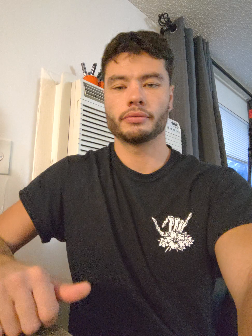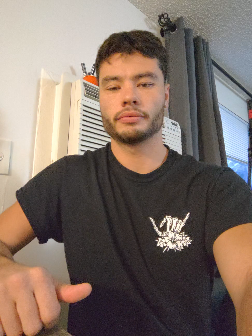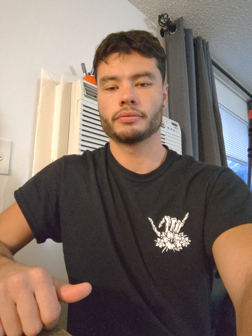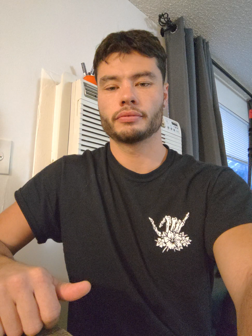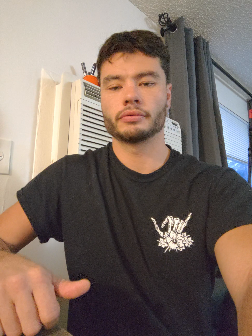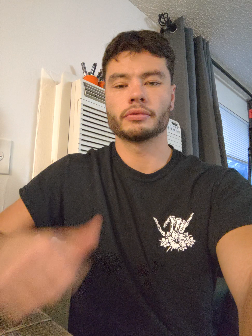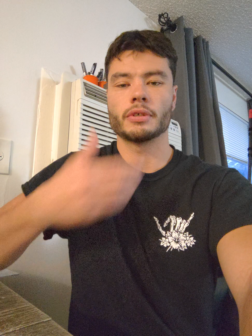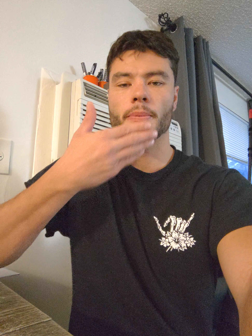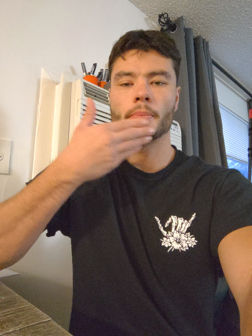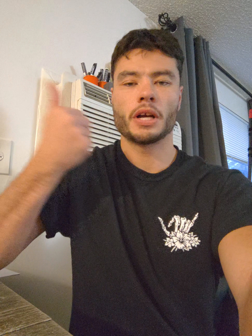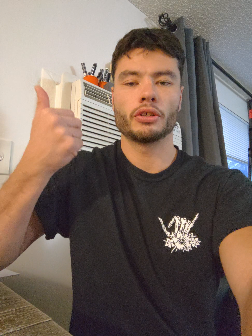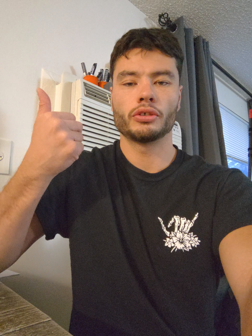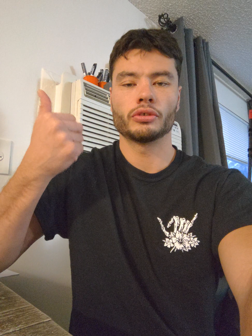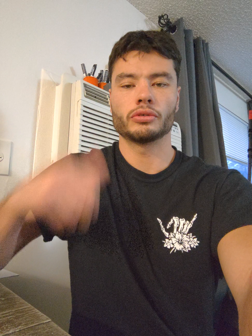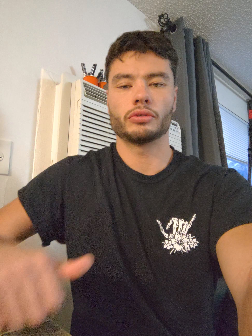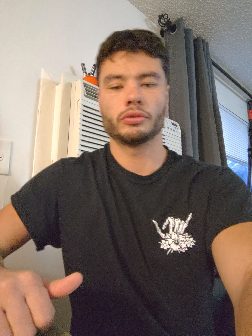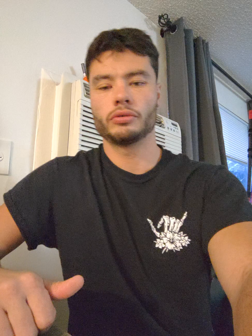better